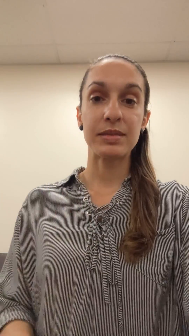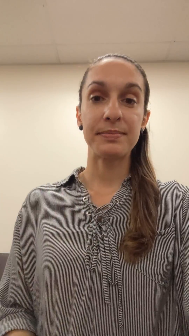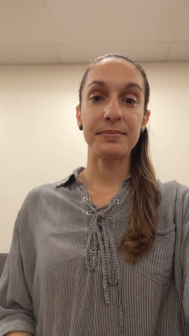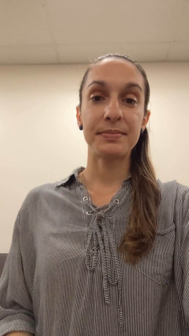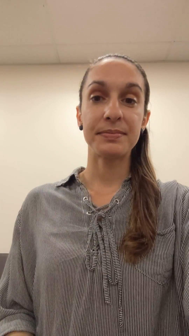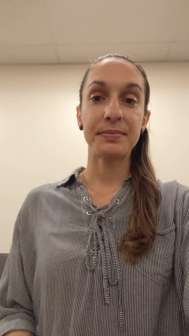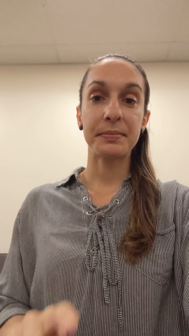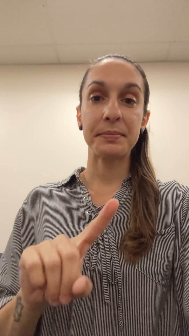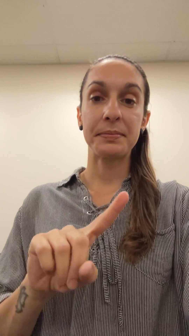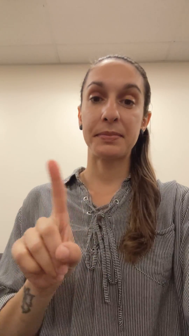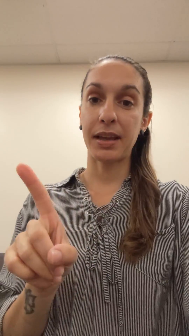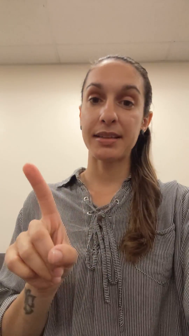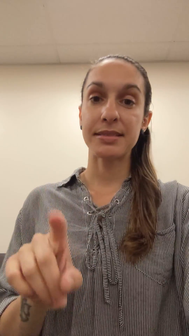but